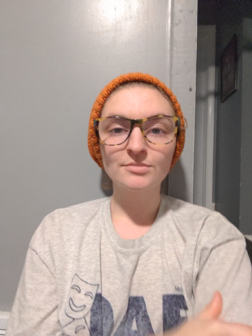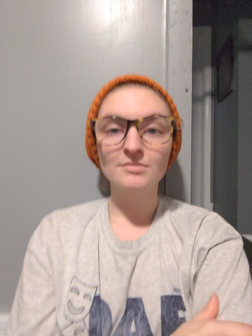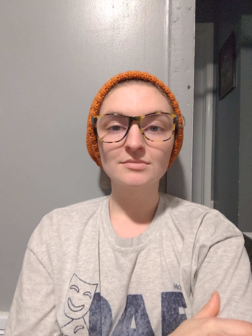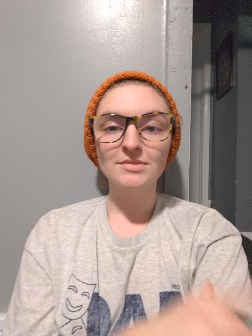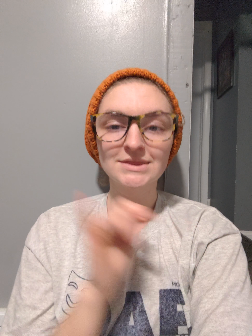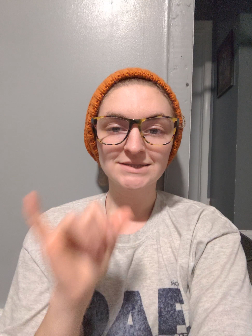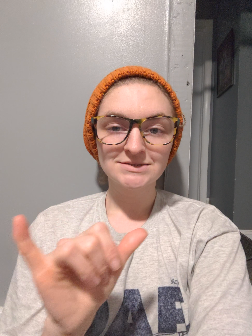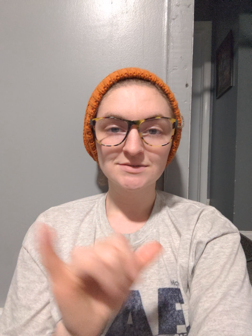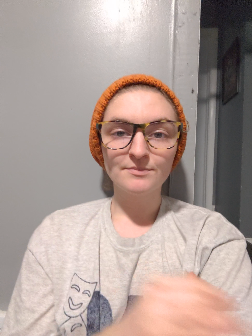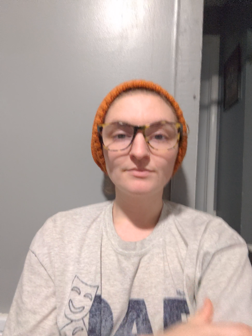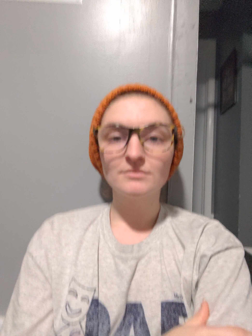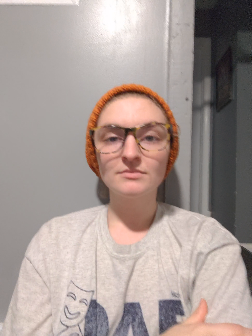stay